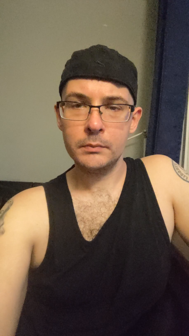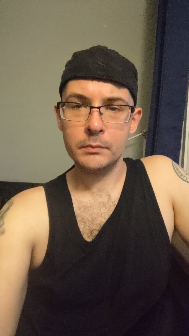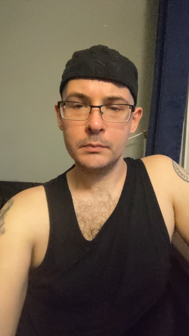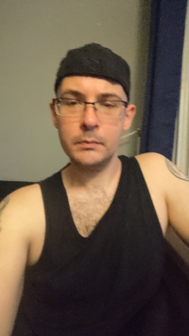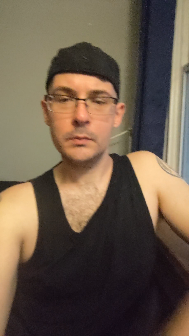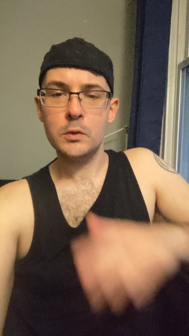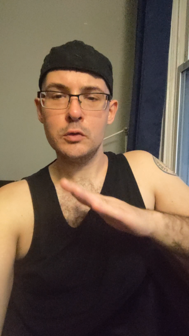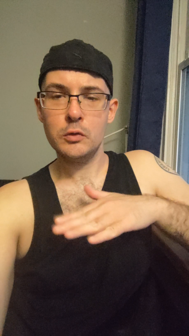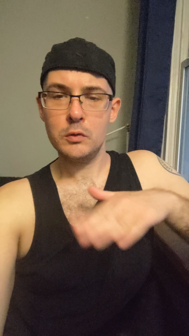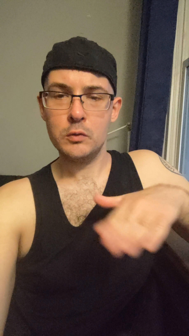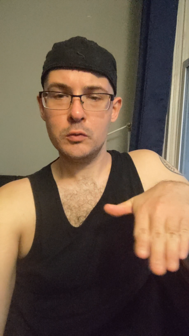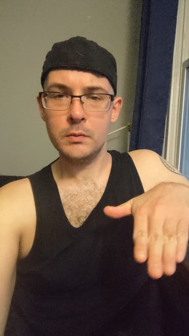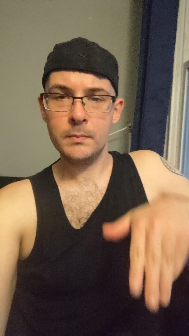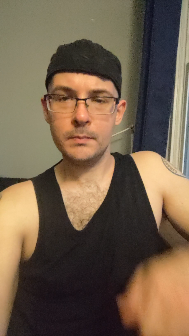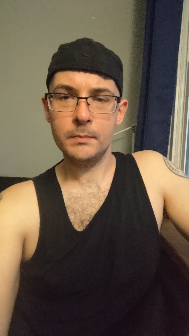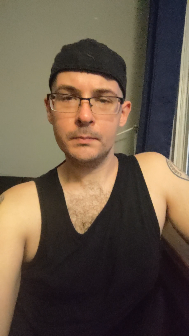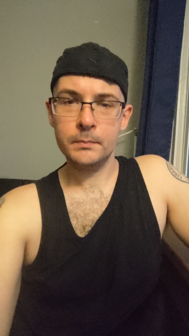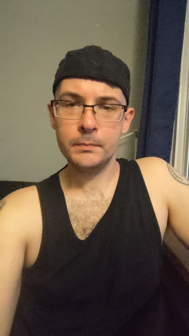children